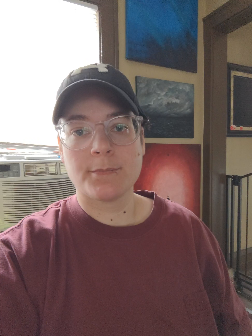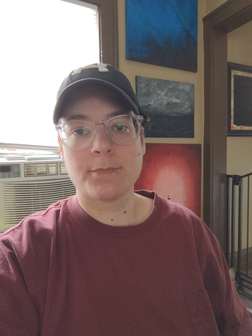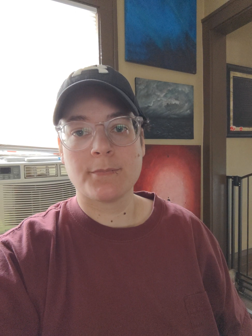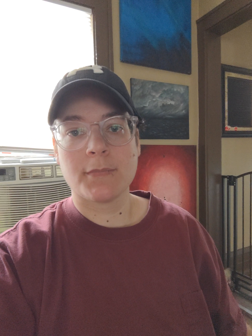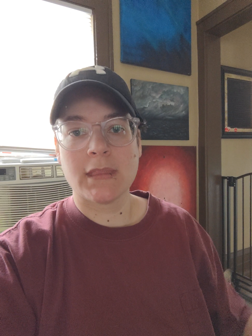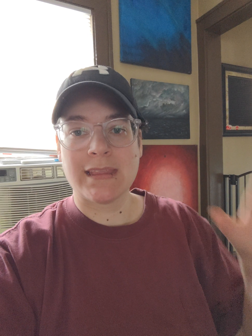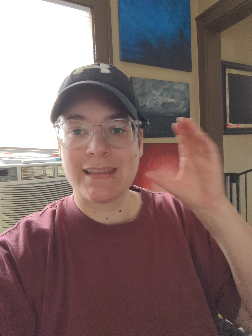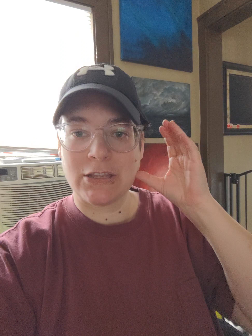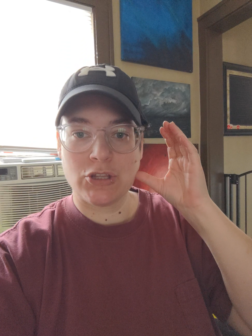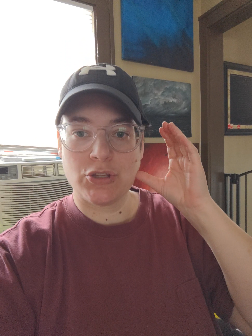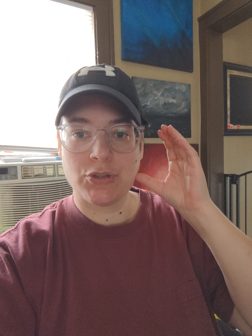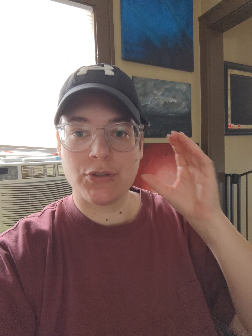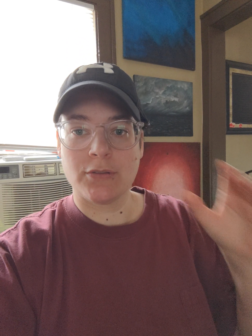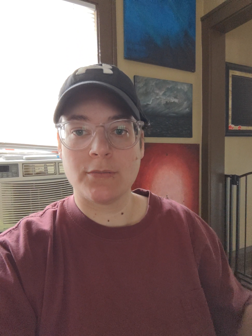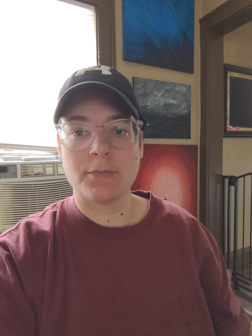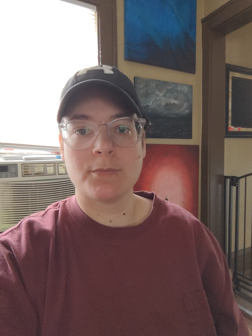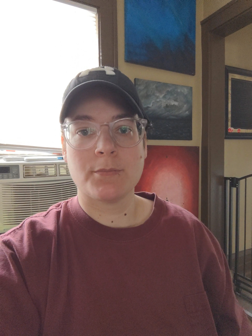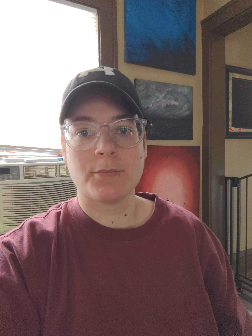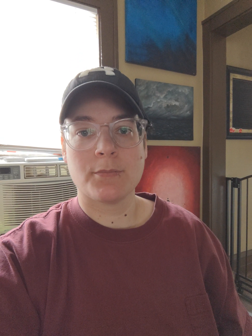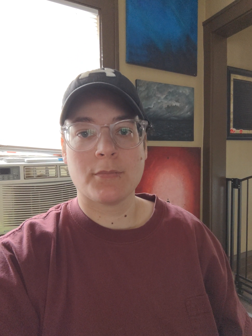hear